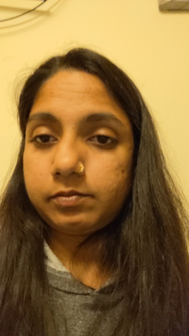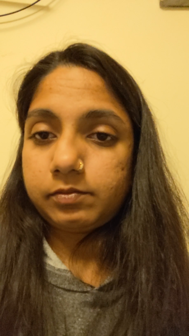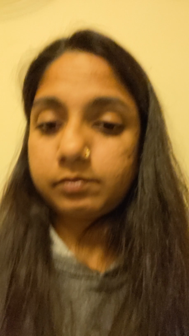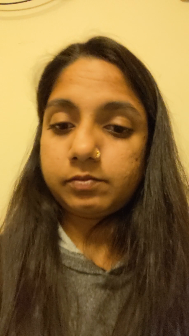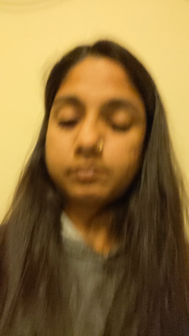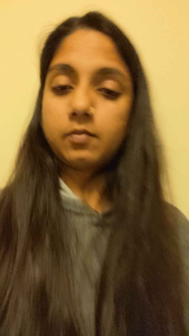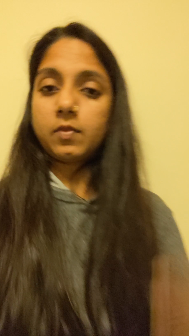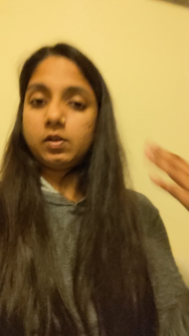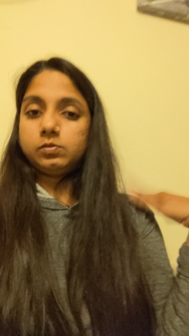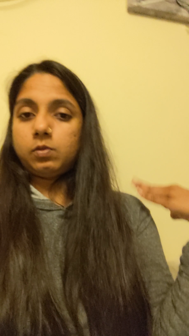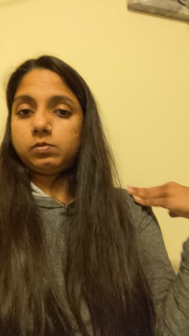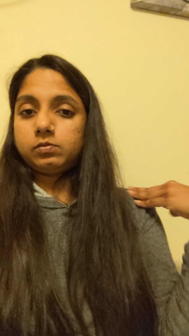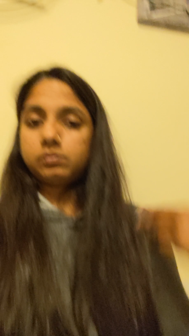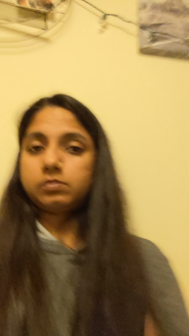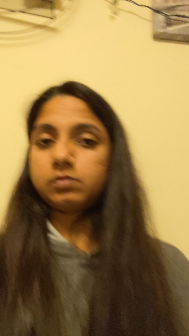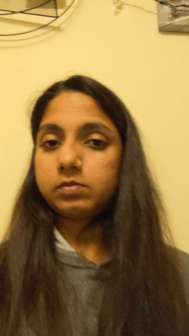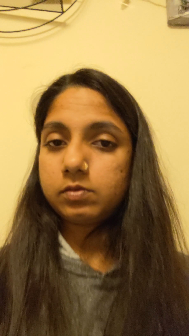shoulder